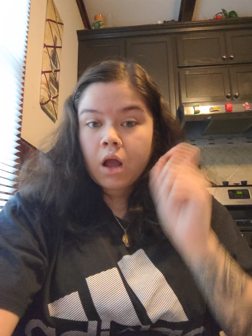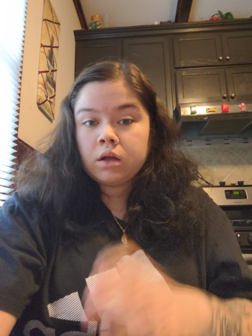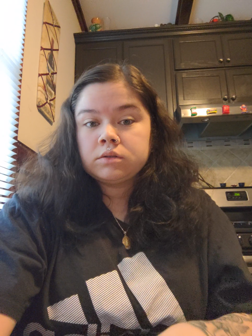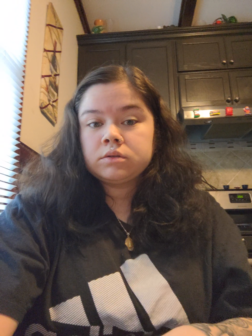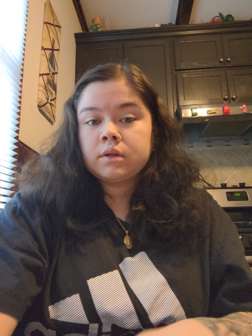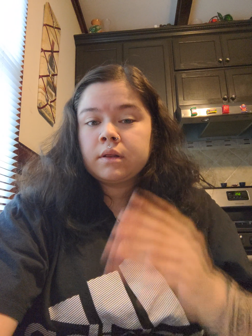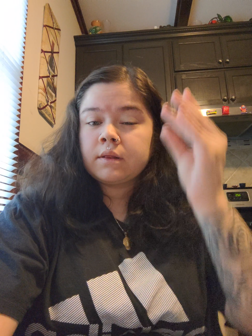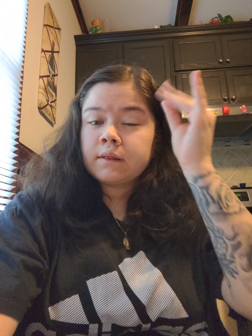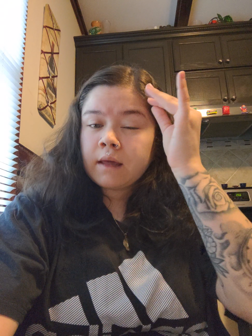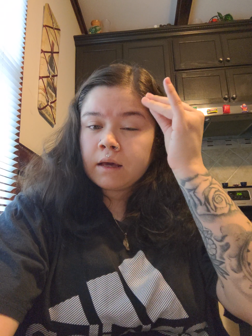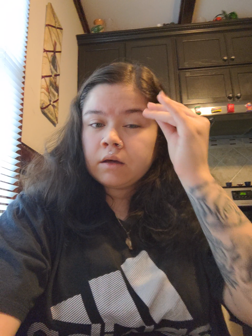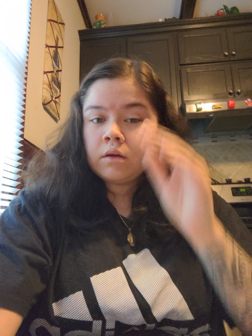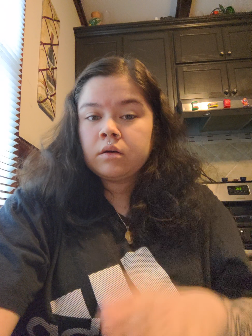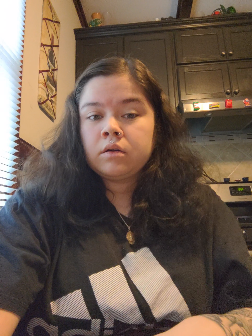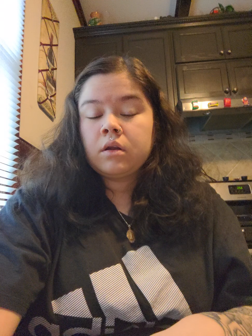think